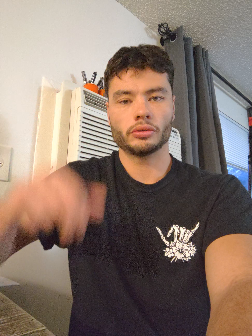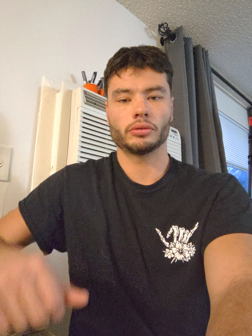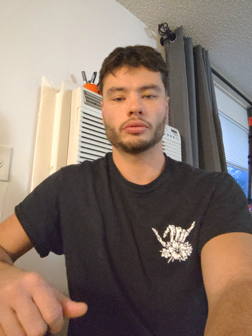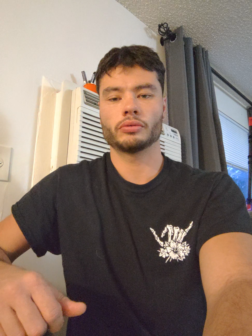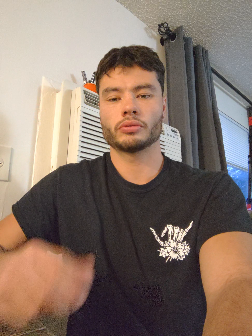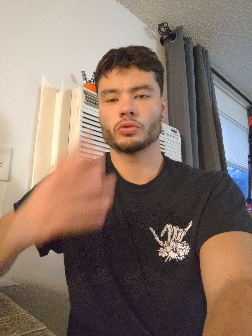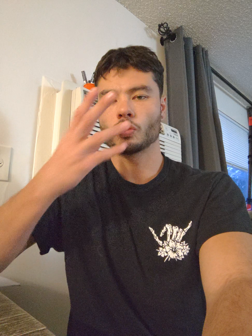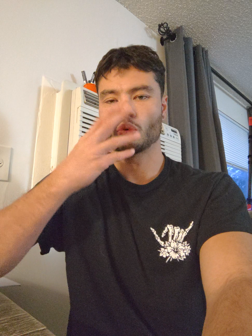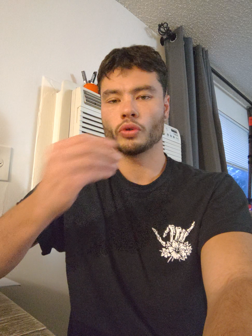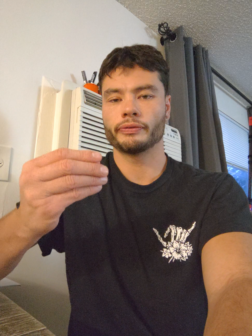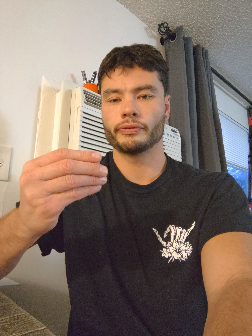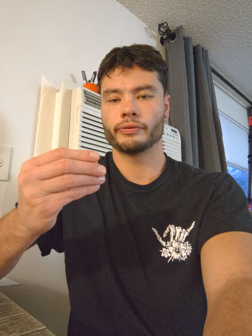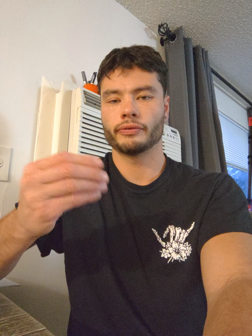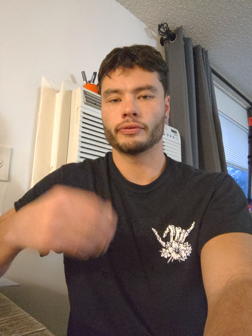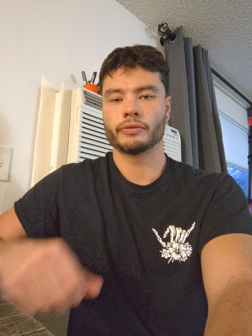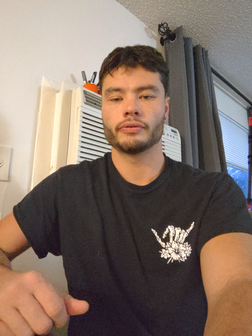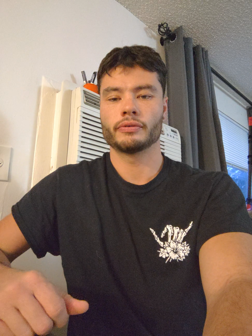wolf